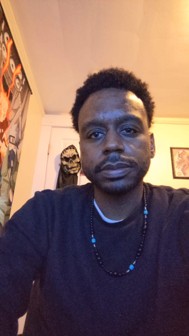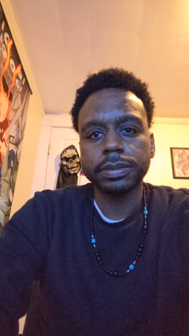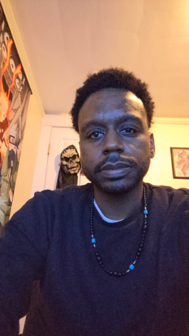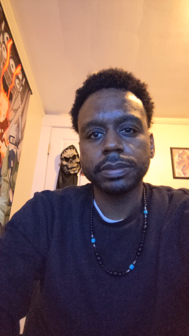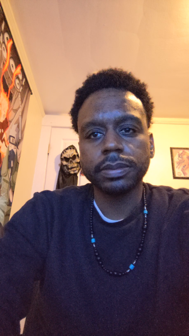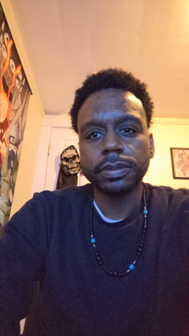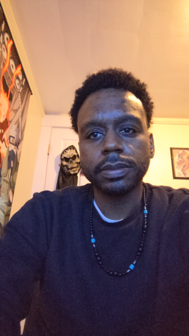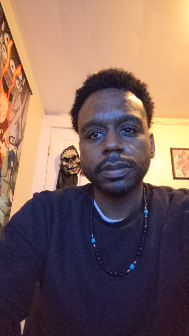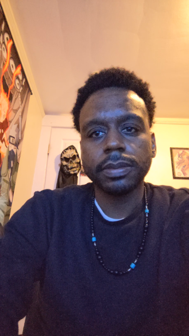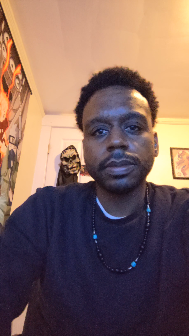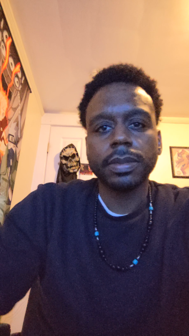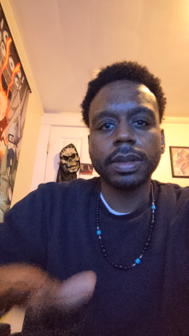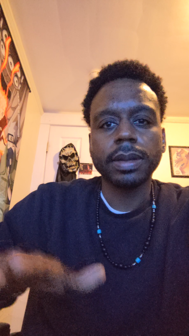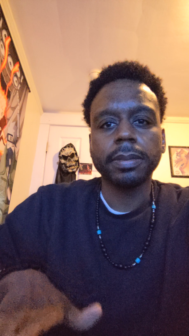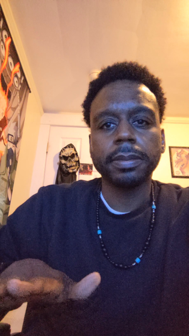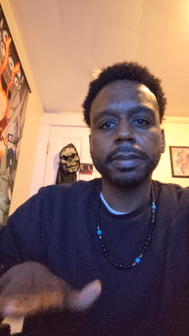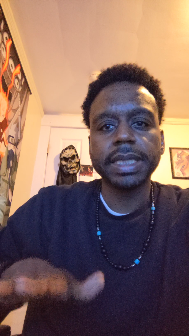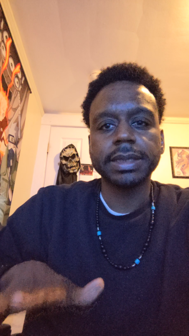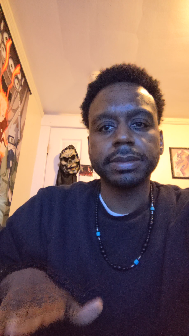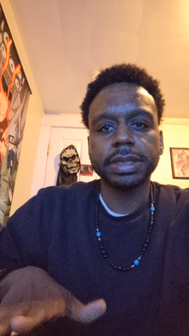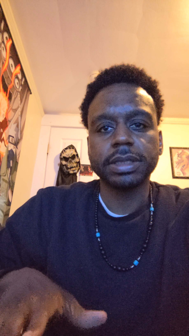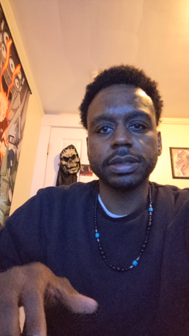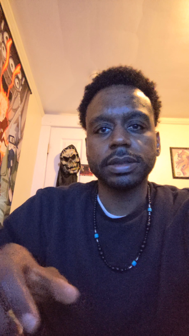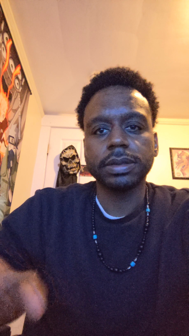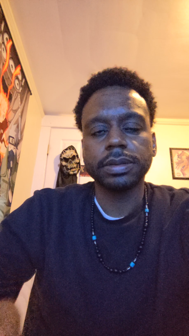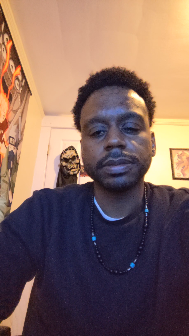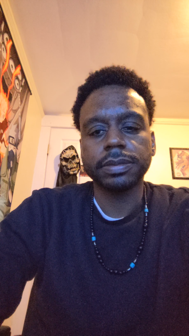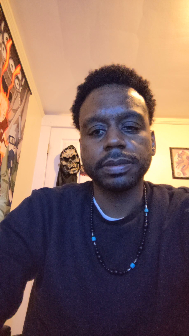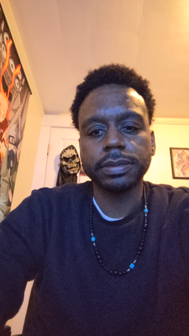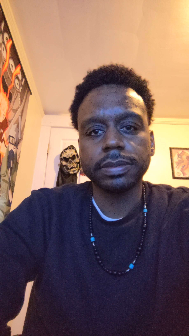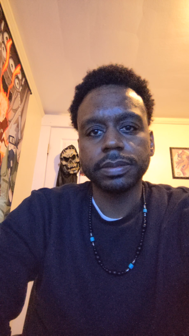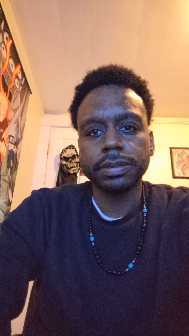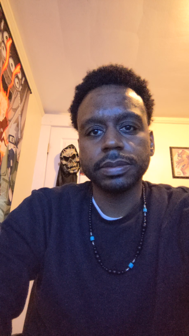penguin